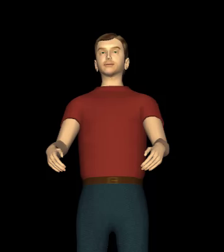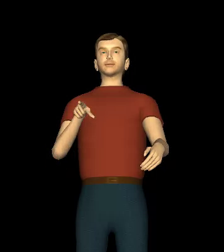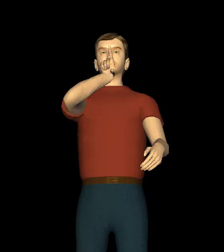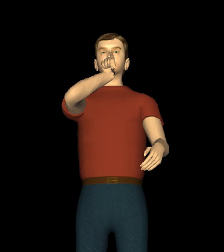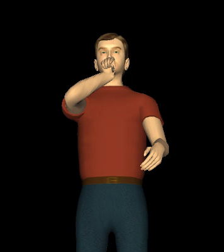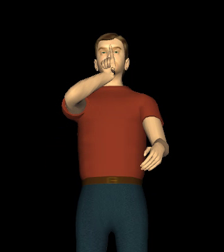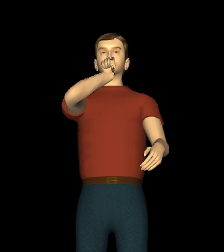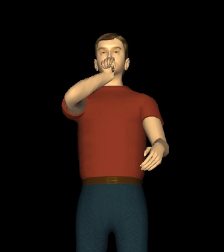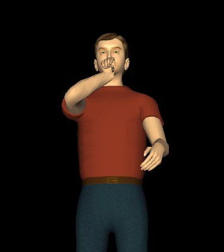عصفور